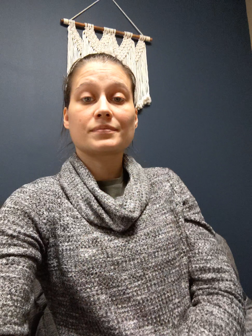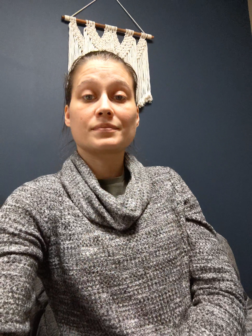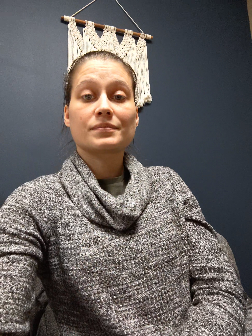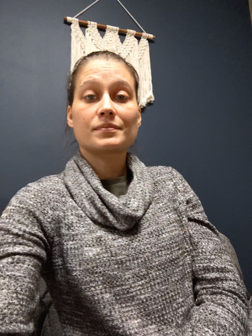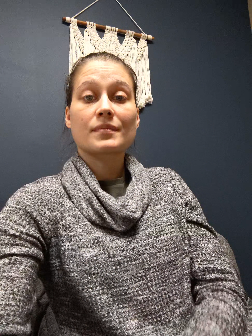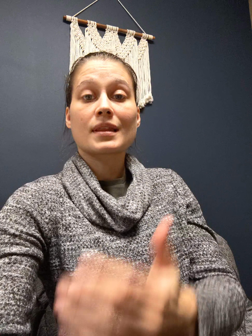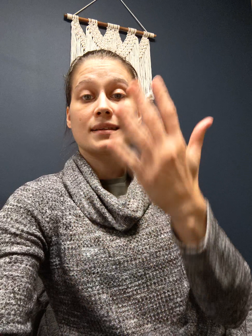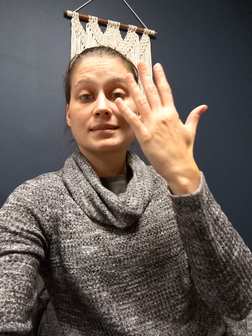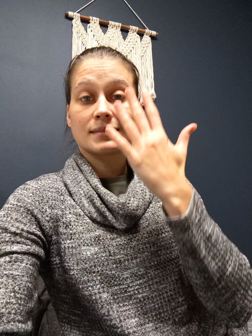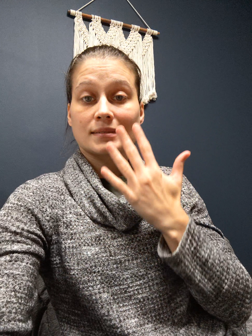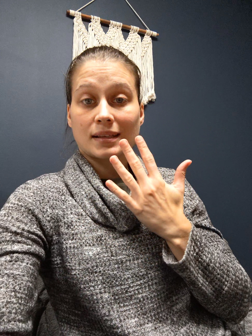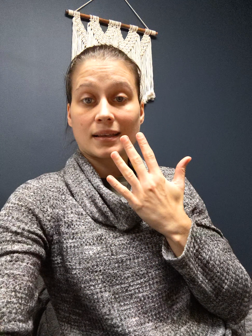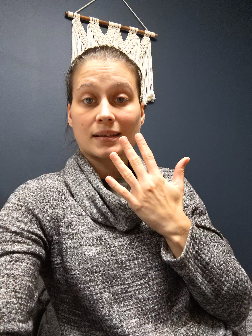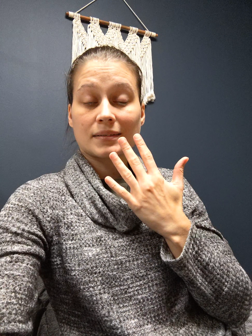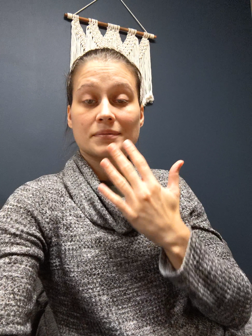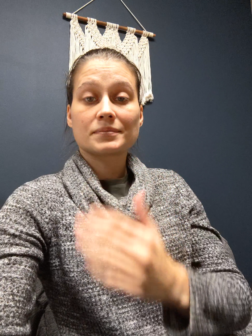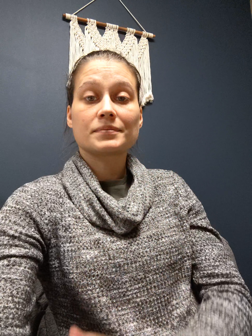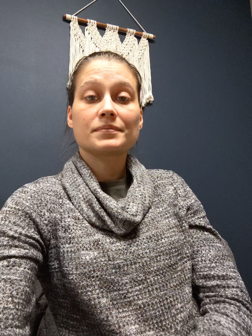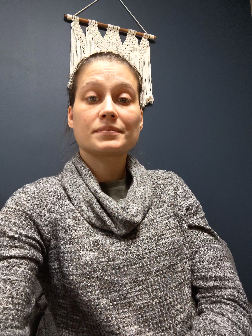sad